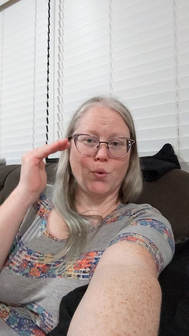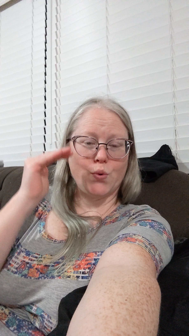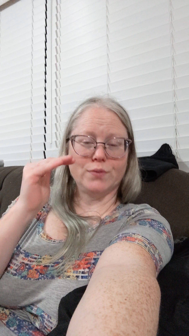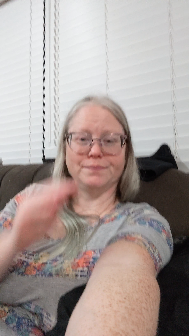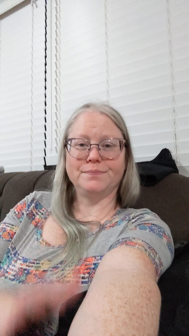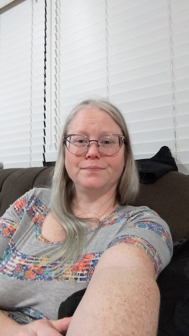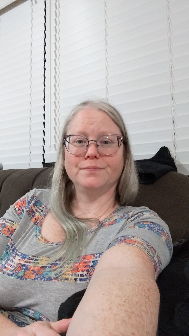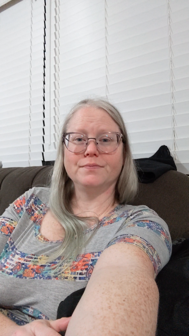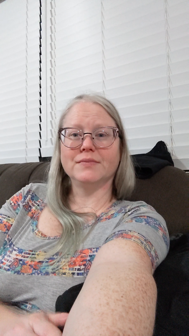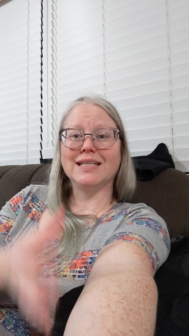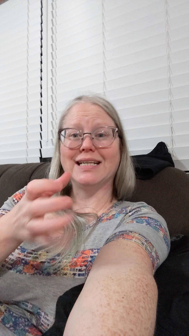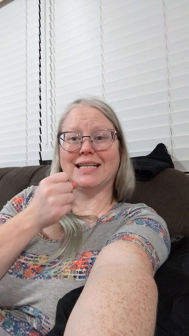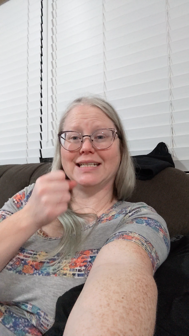get